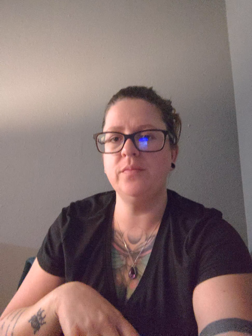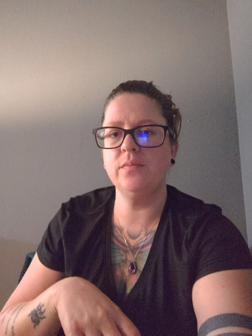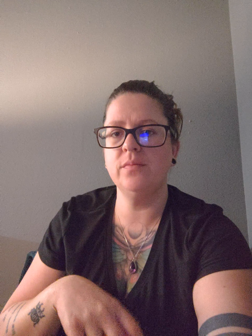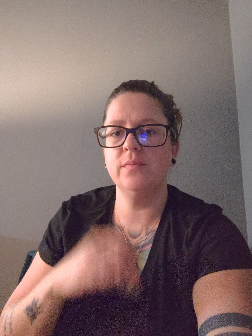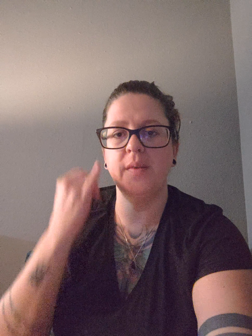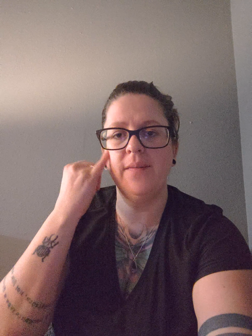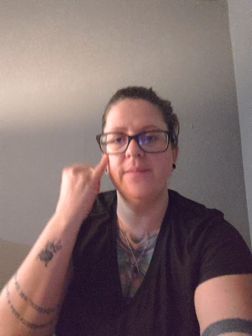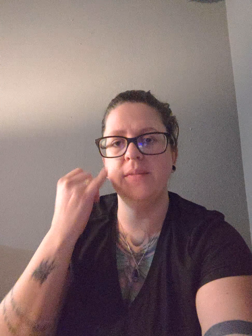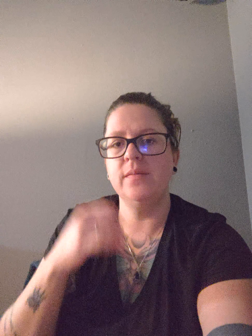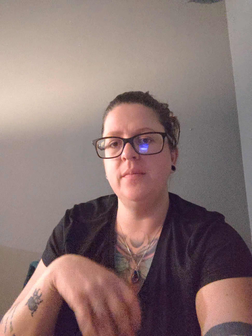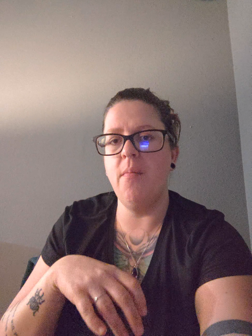if